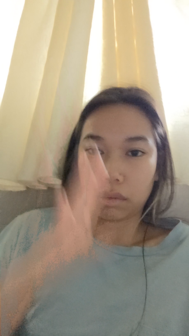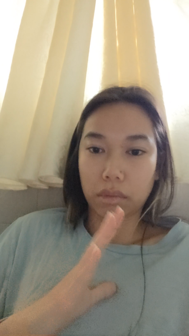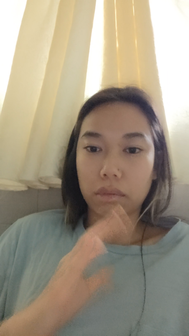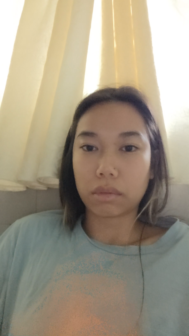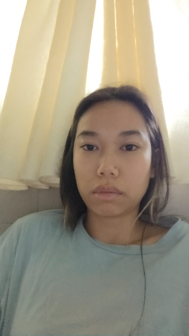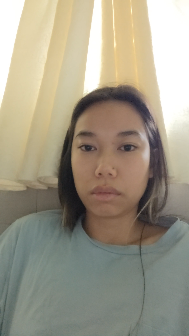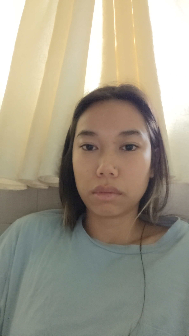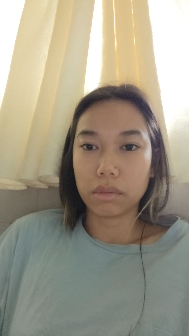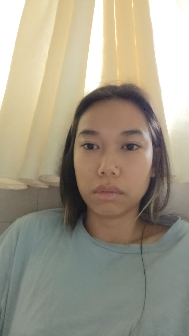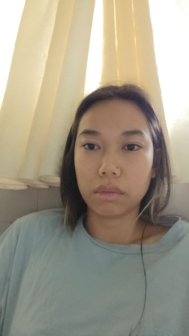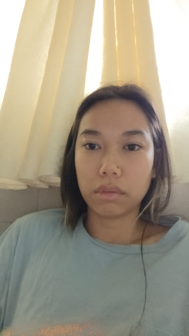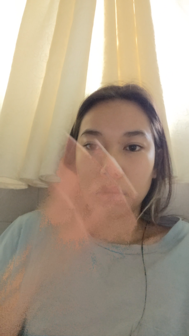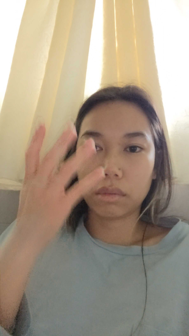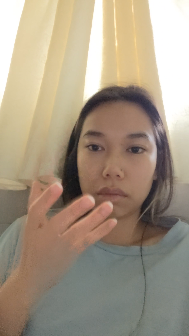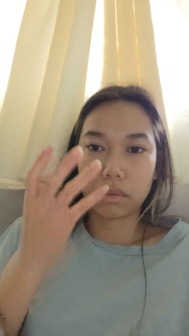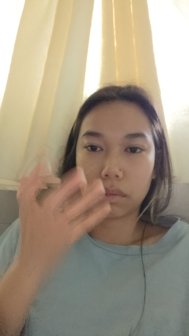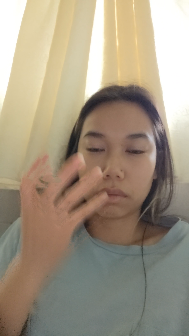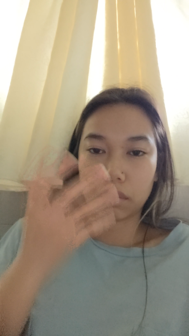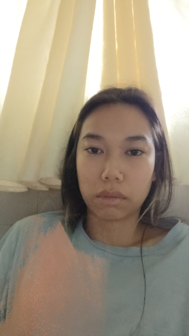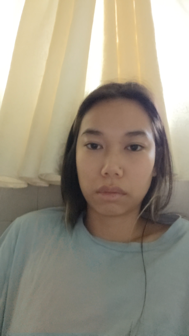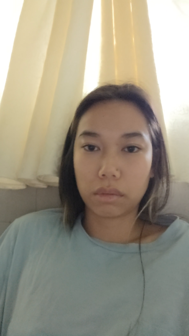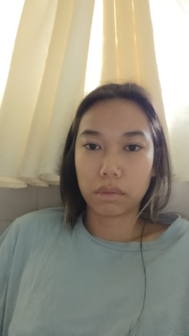heavy